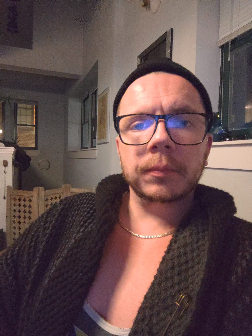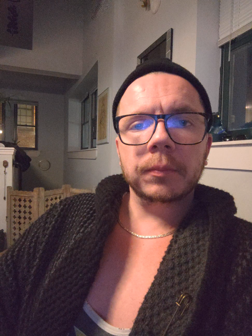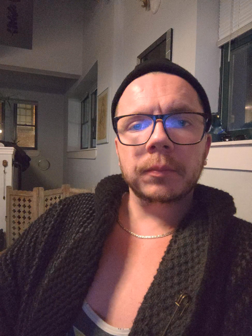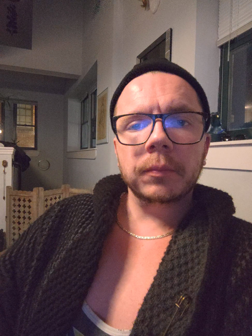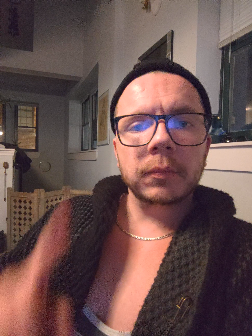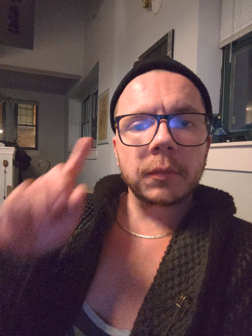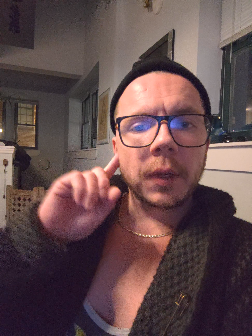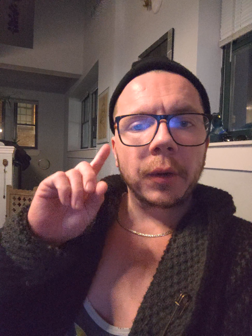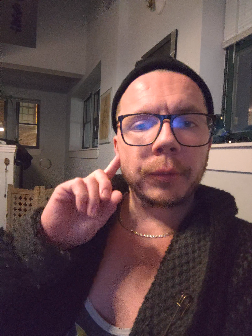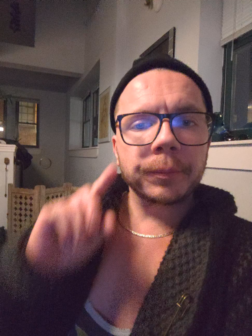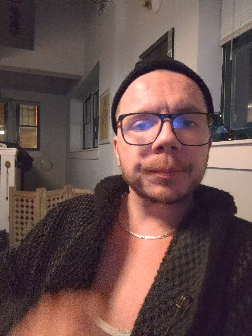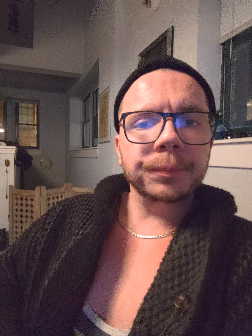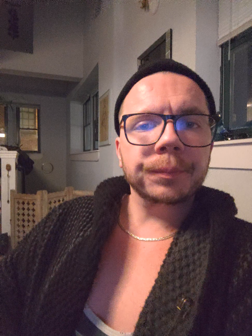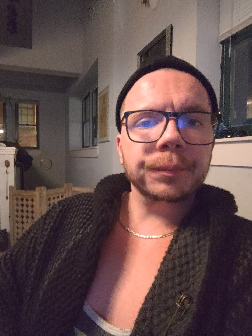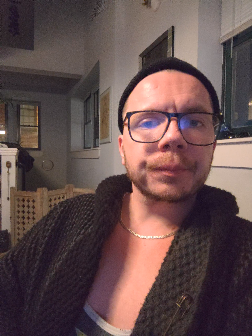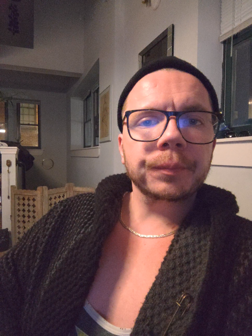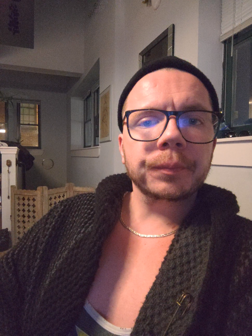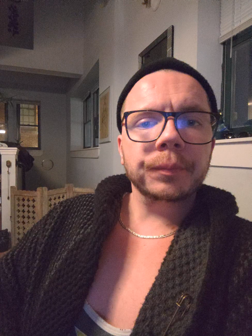ear